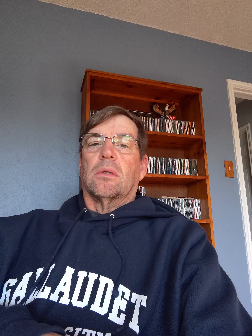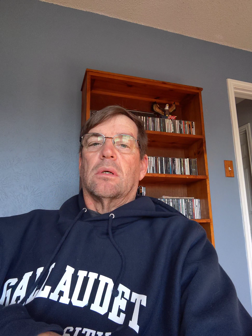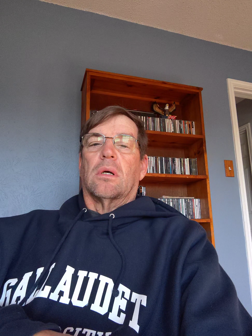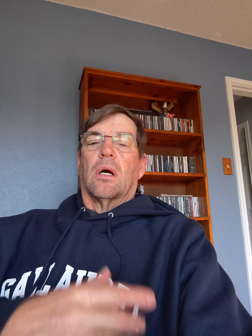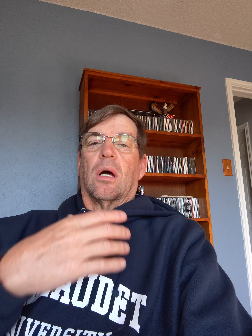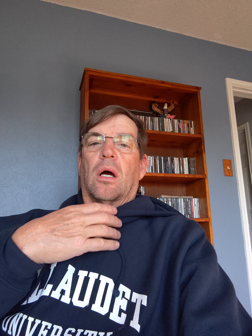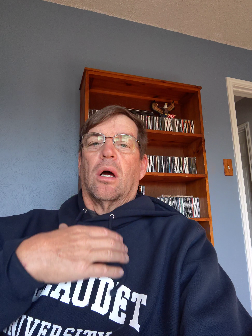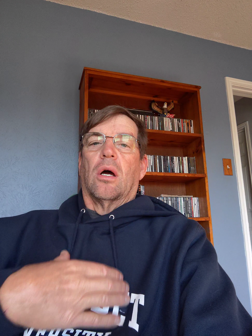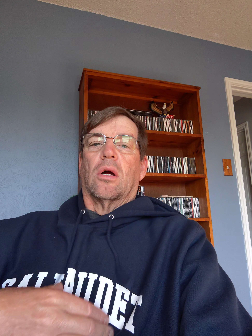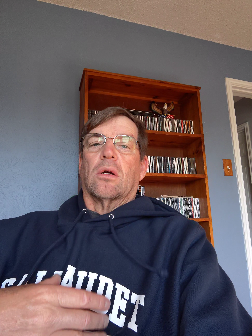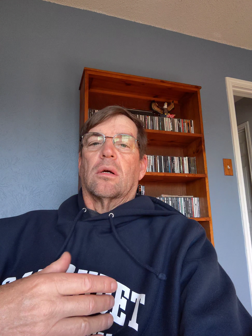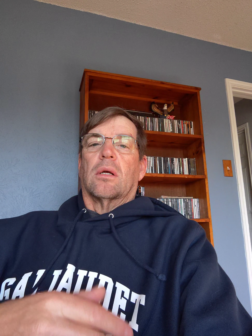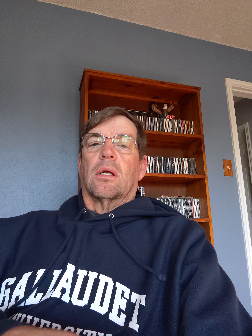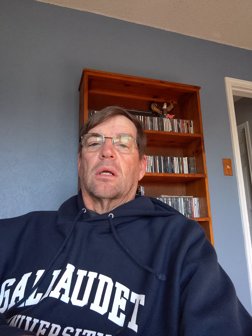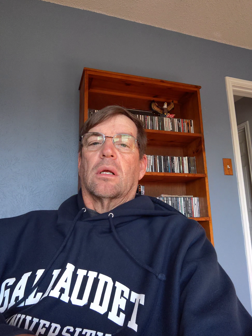hungry